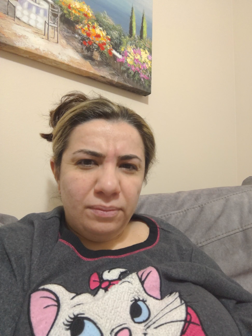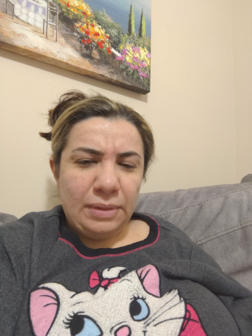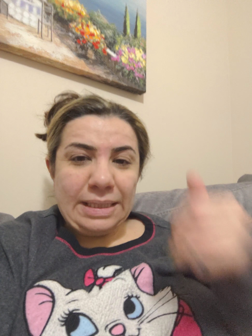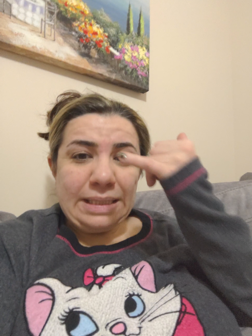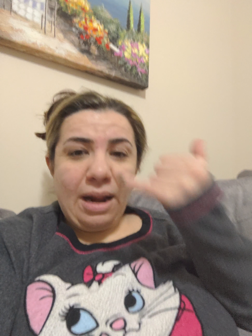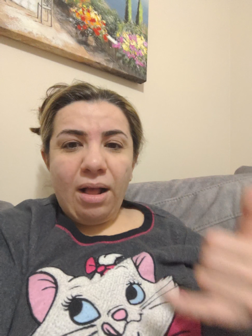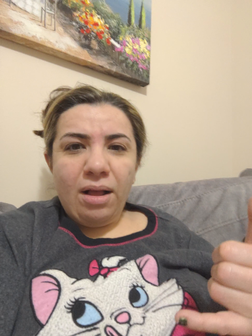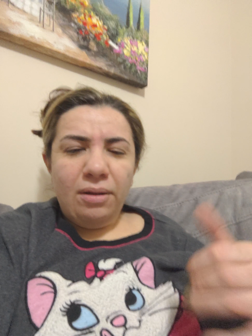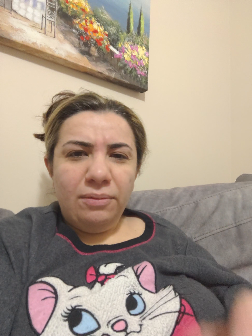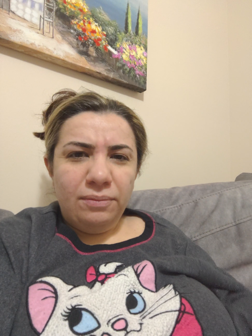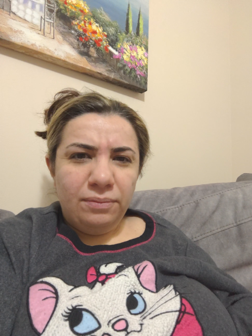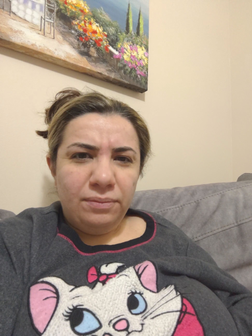now